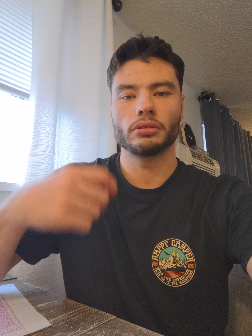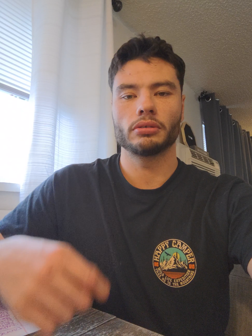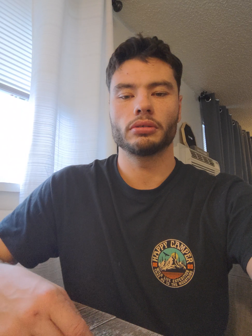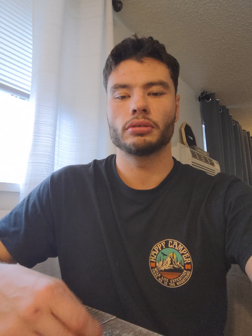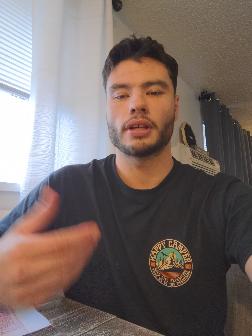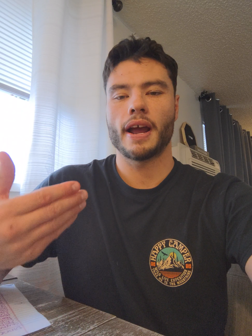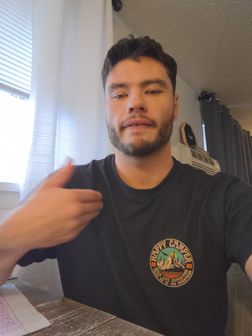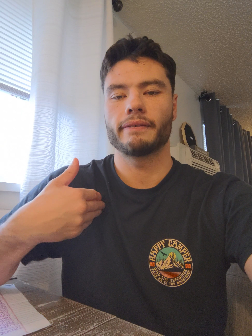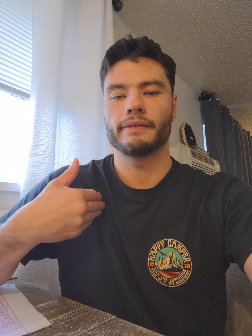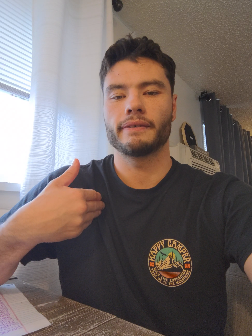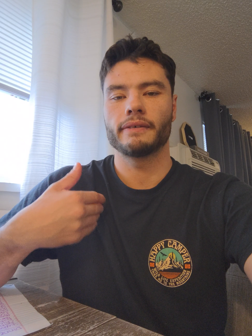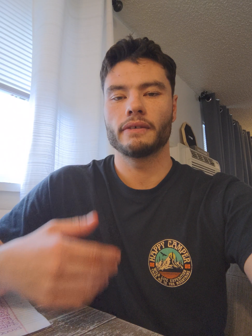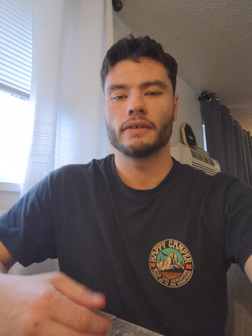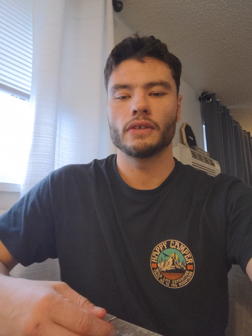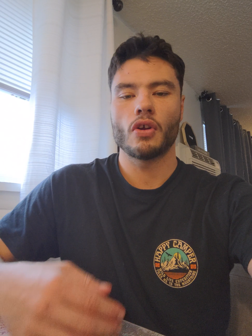have